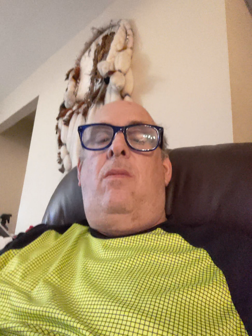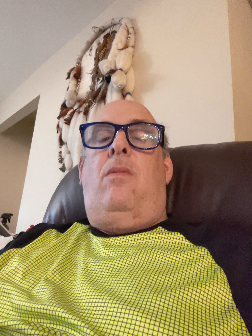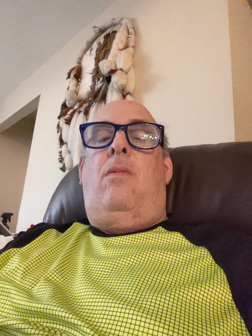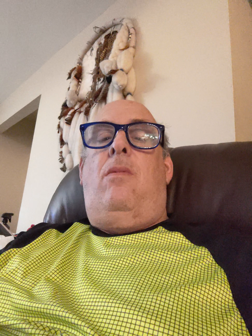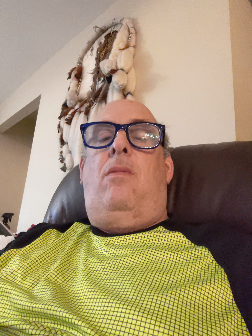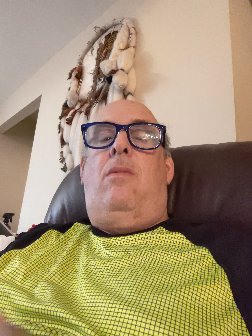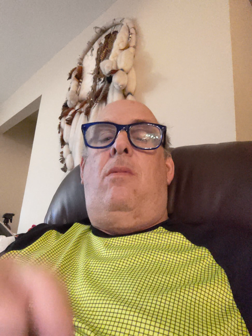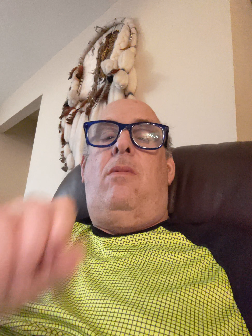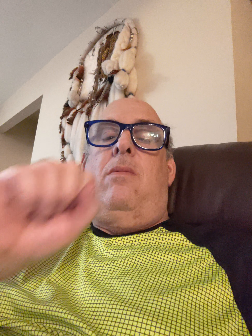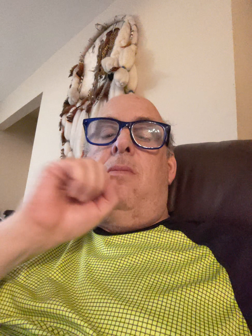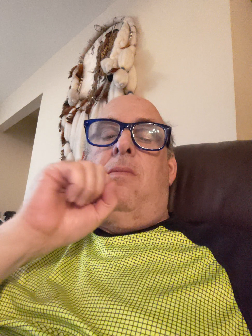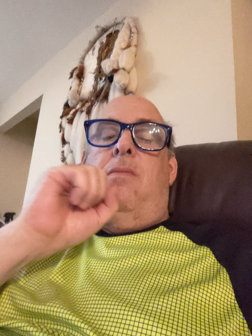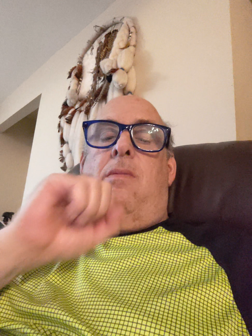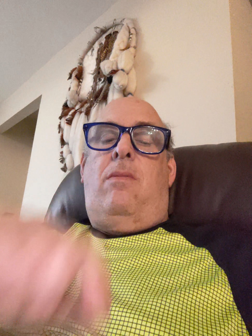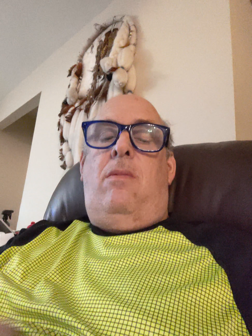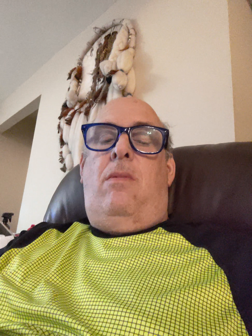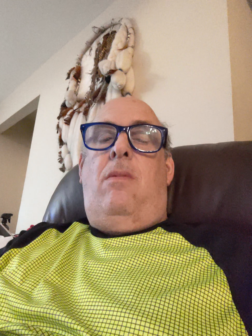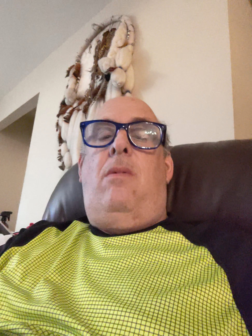snack